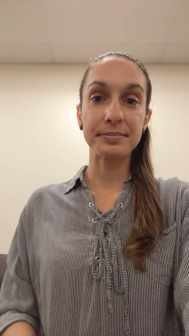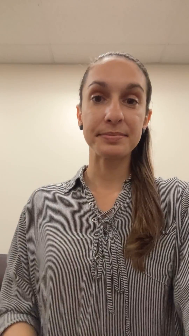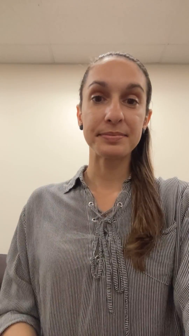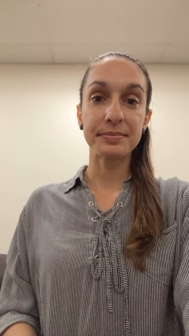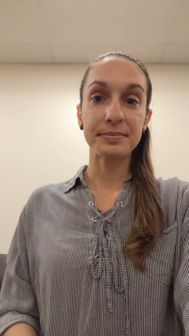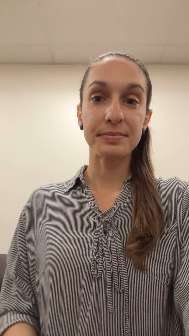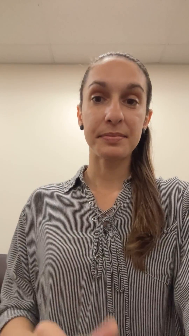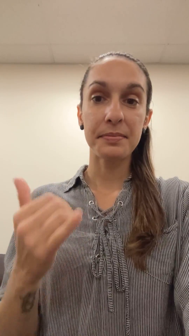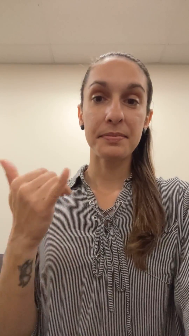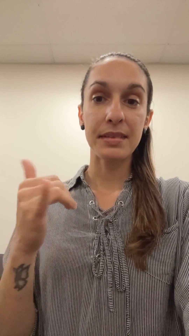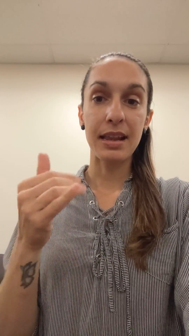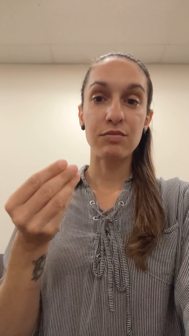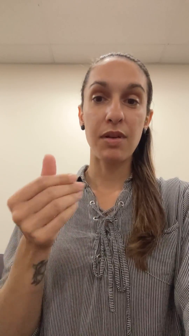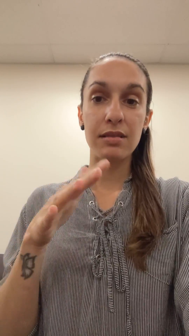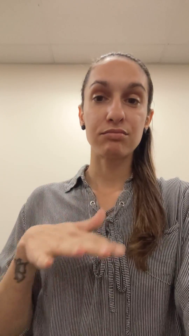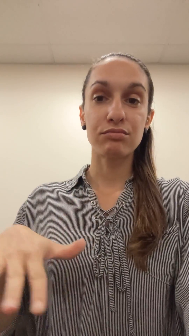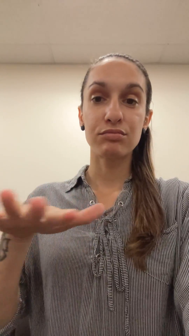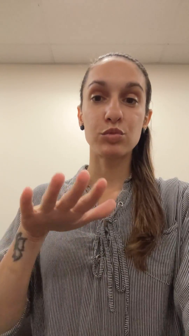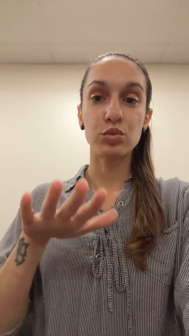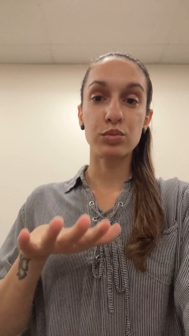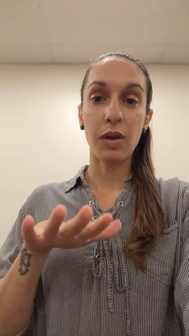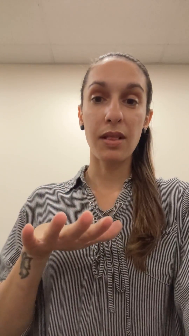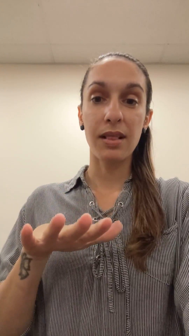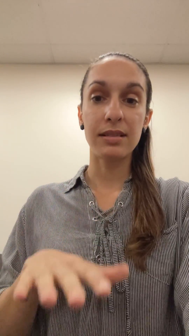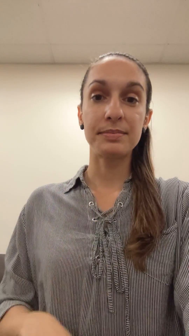playground